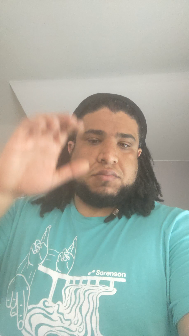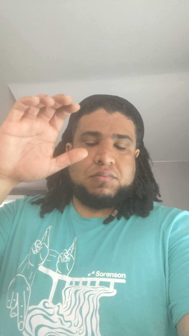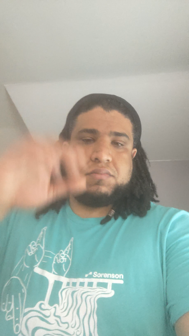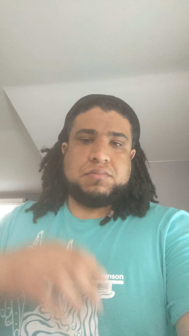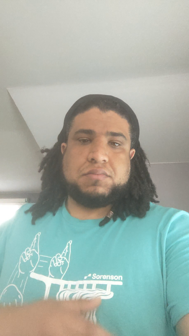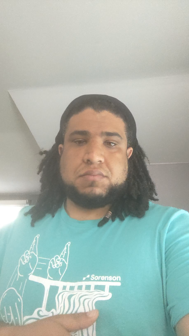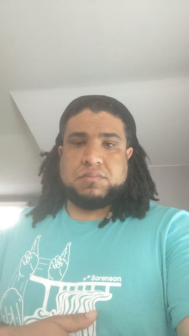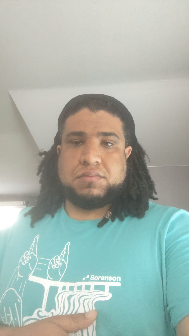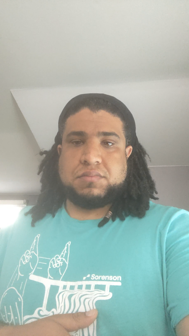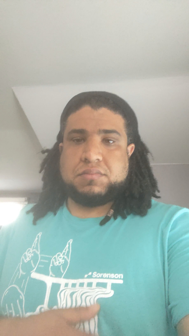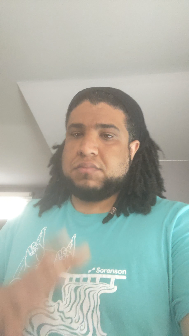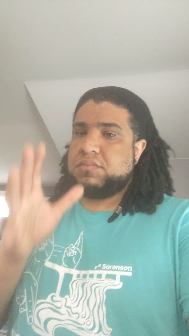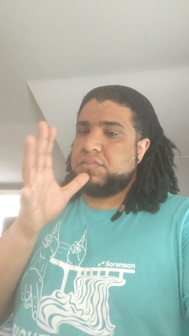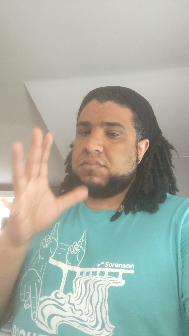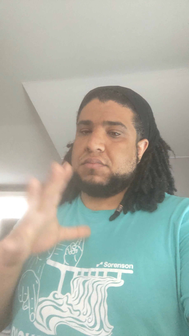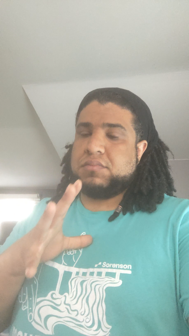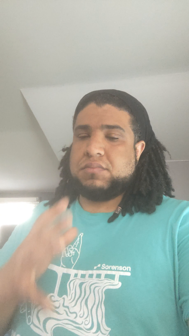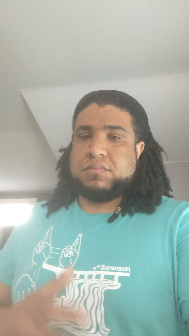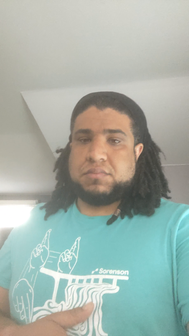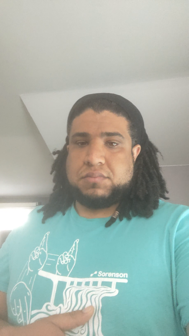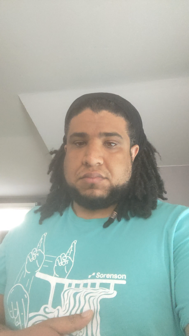lady